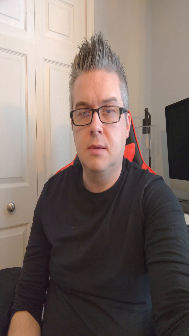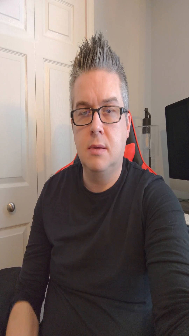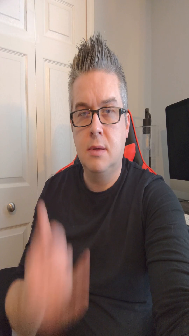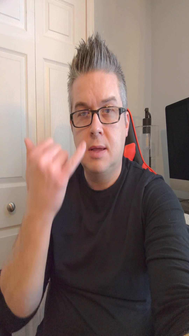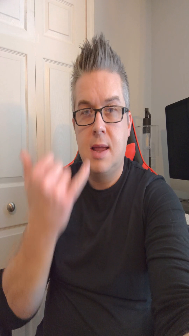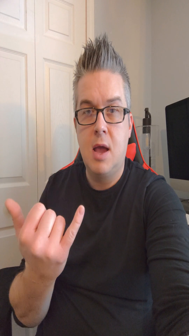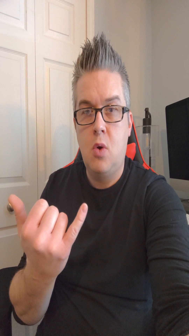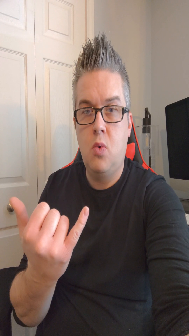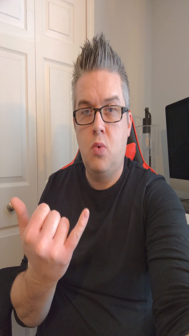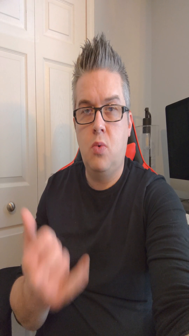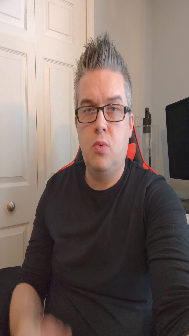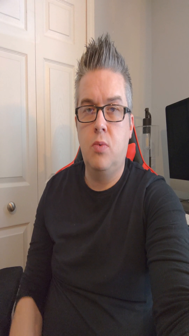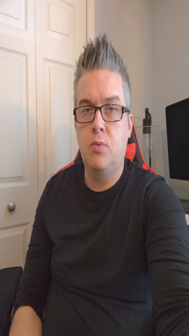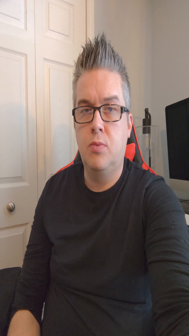now